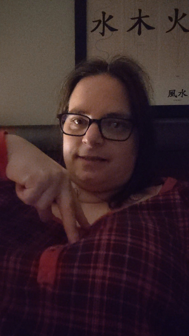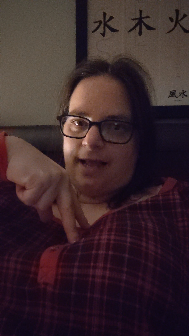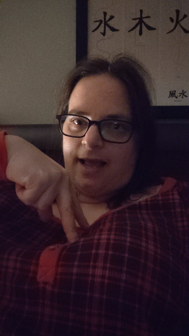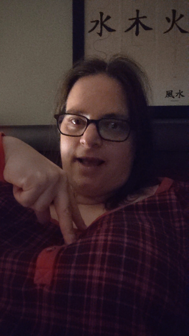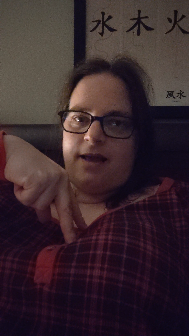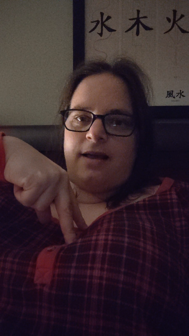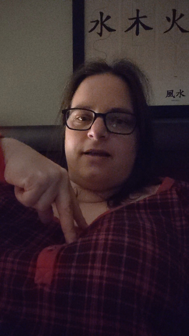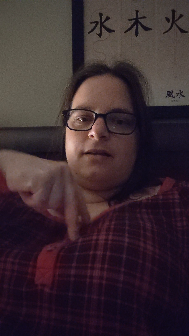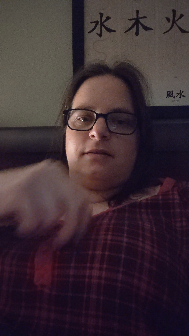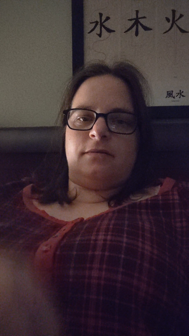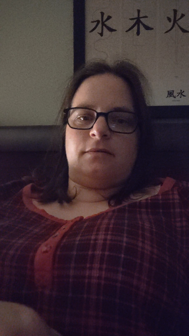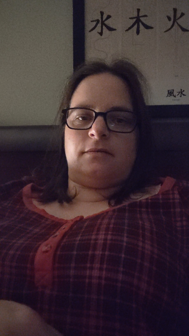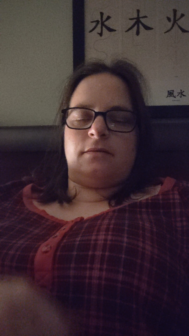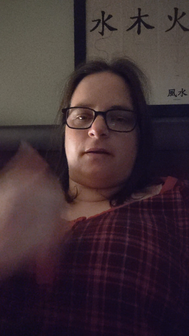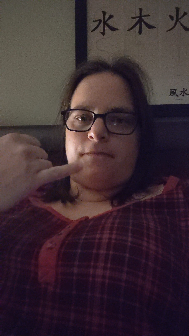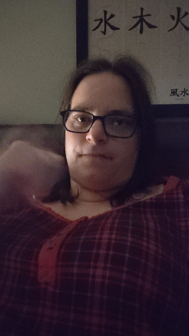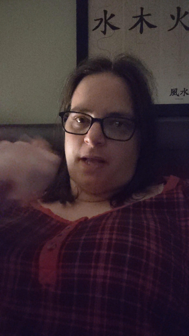play